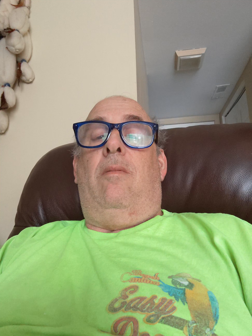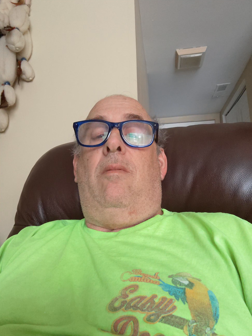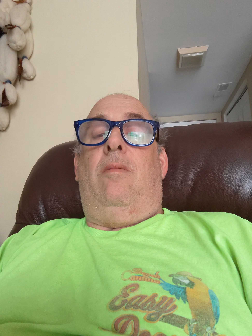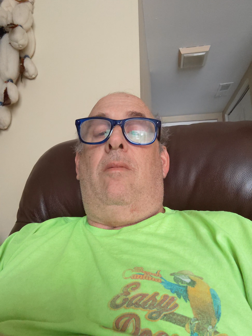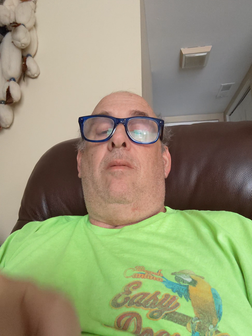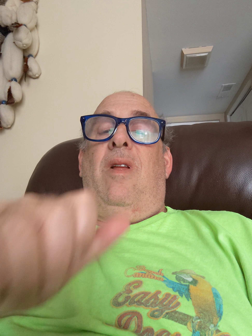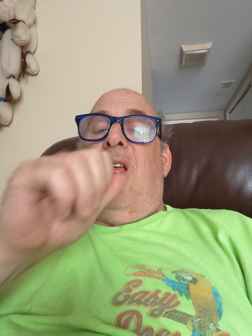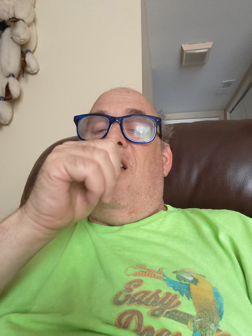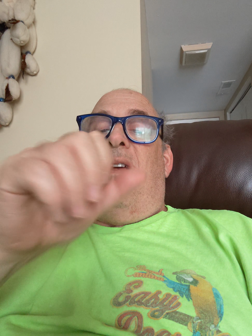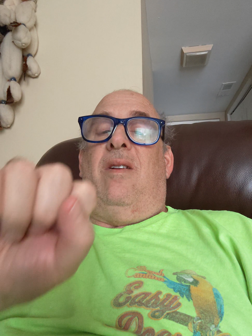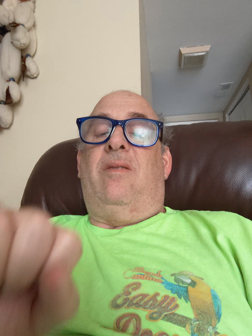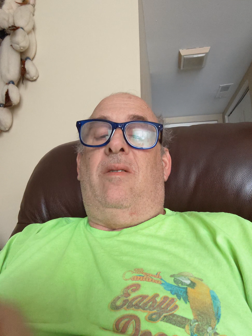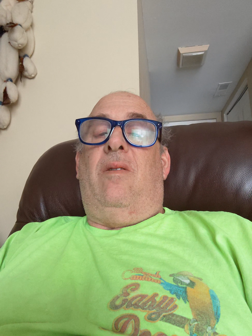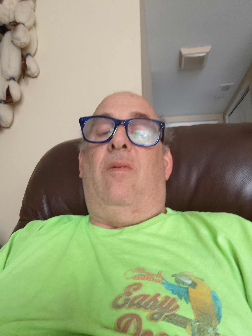nuts